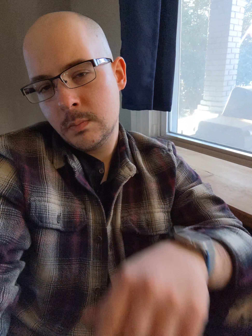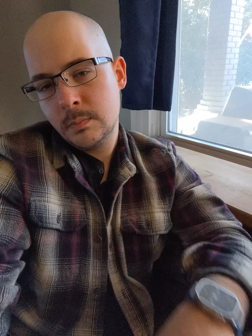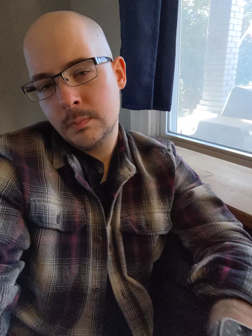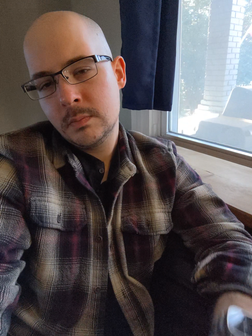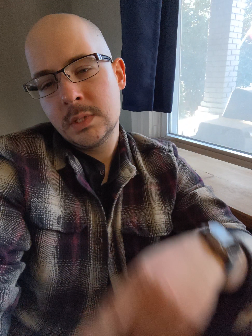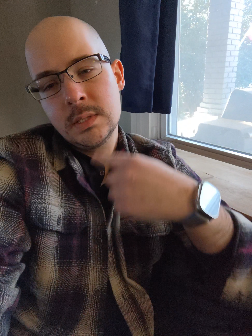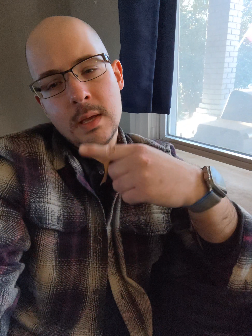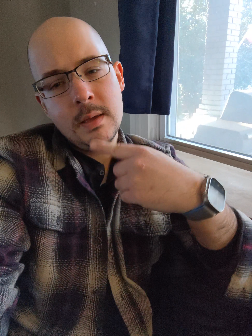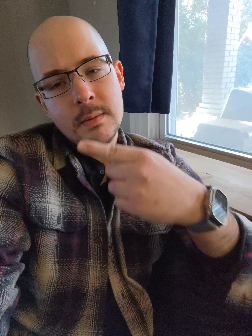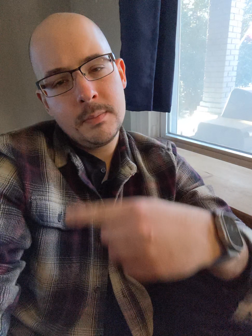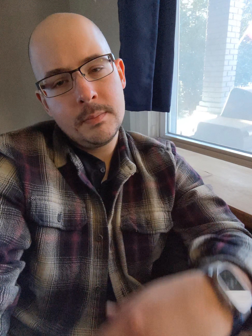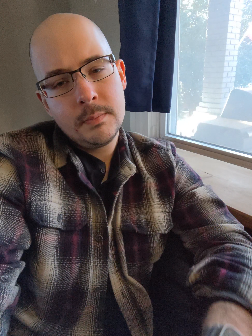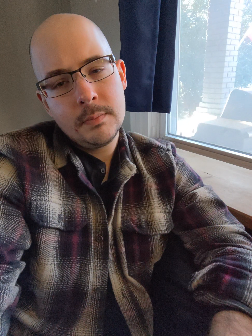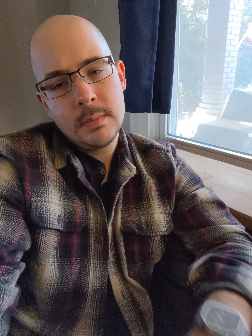say